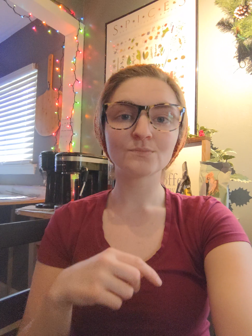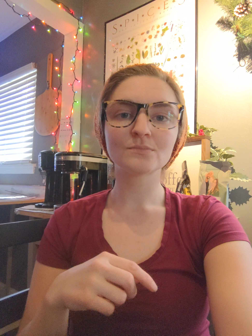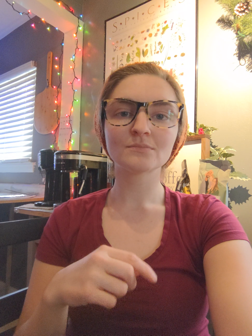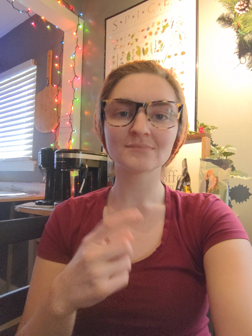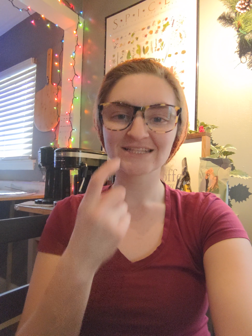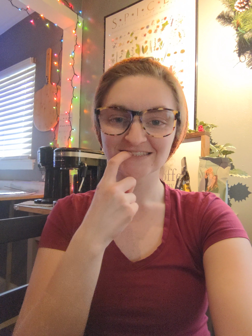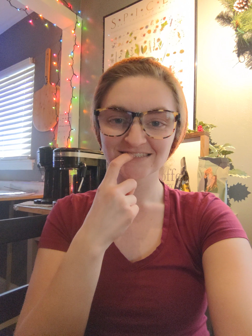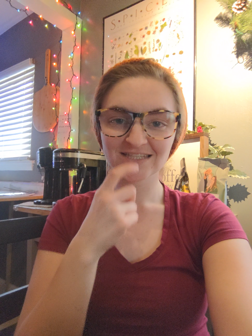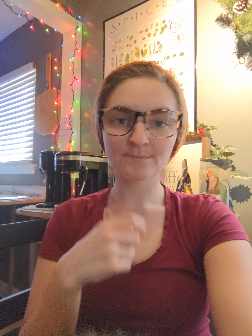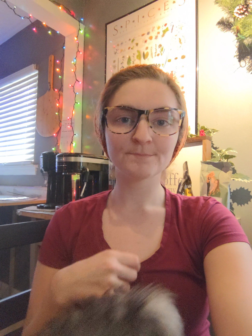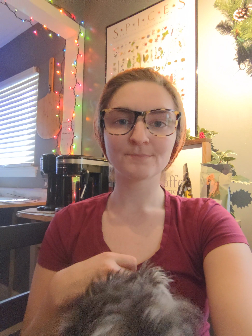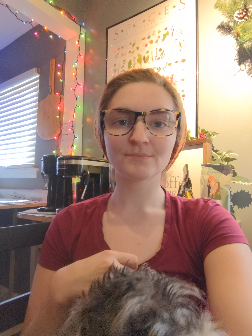tooth